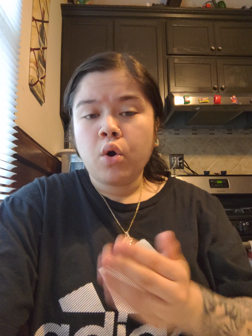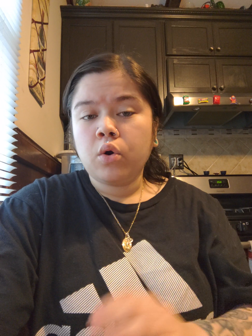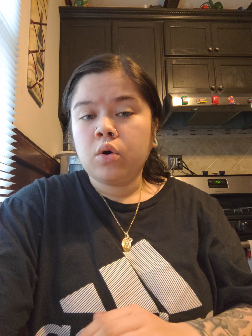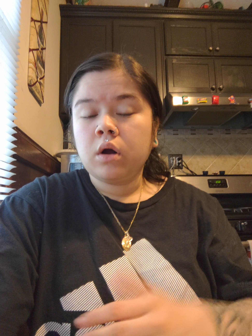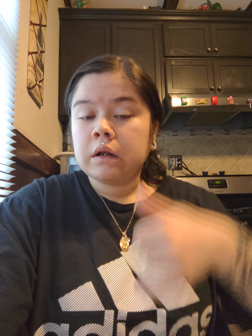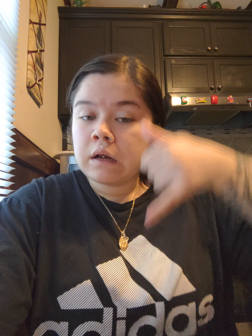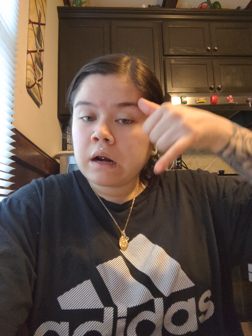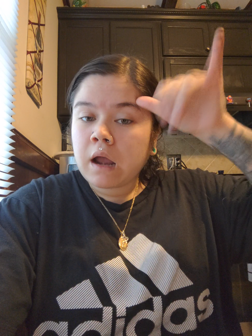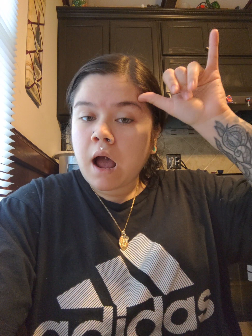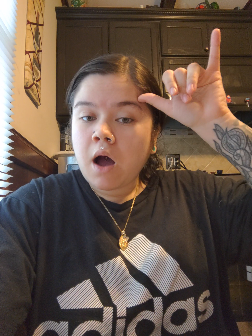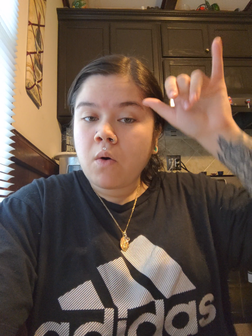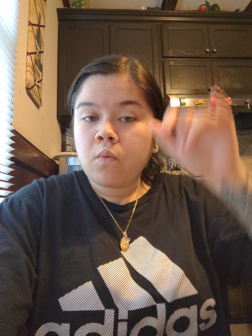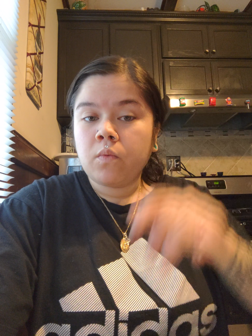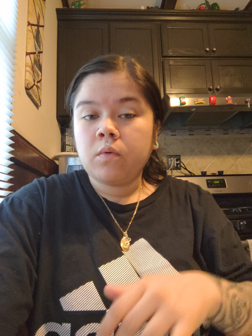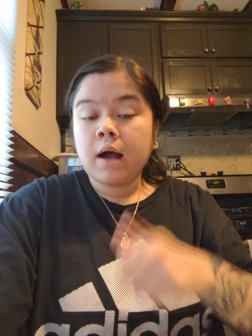cow